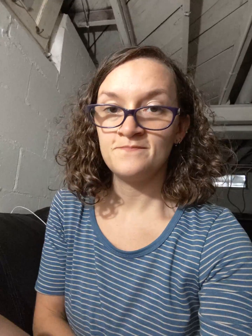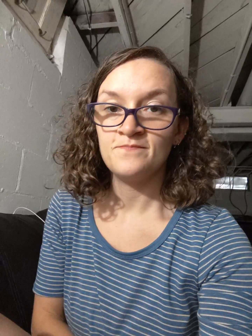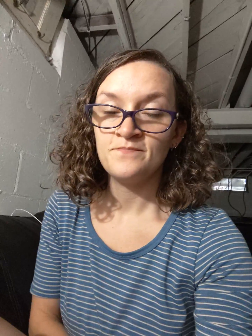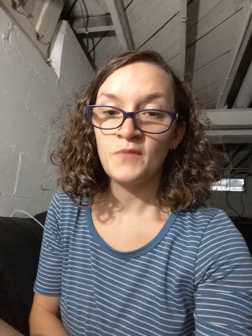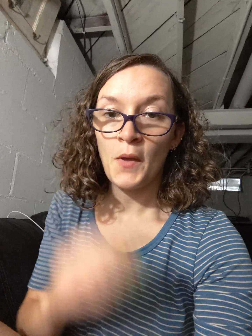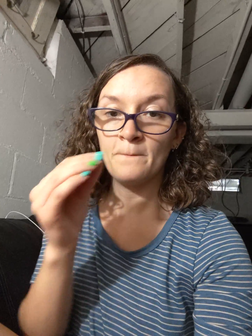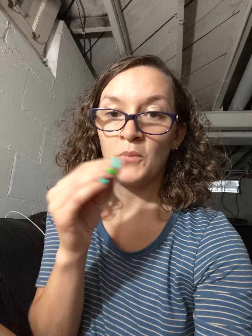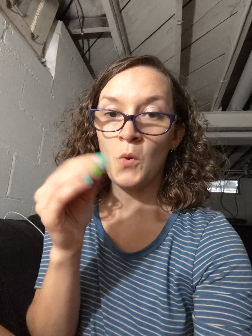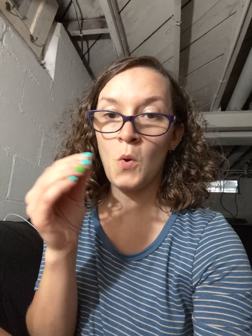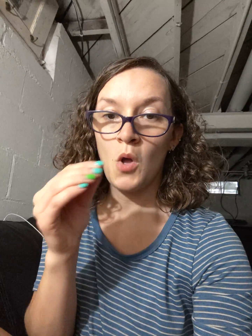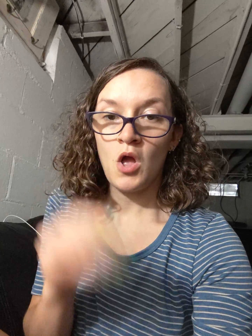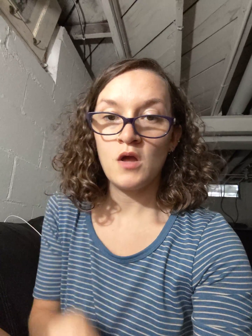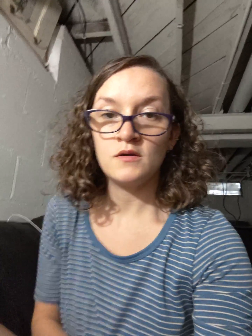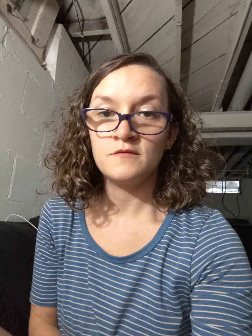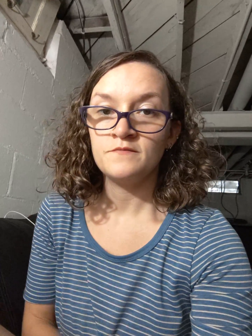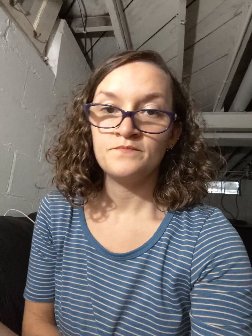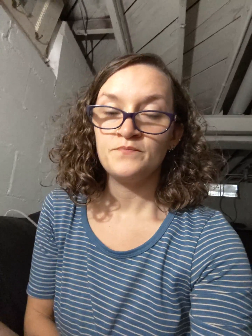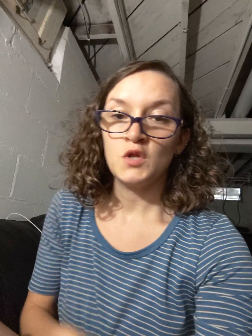more